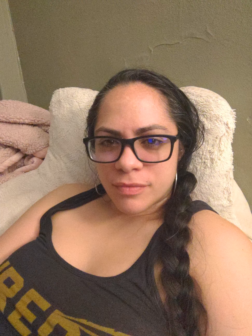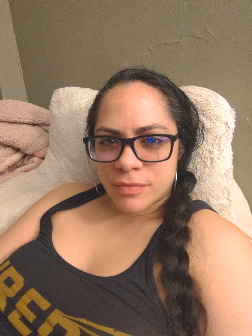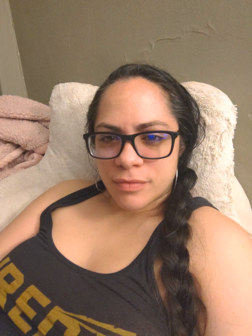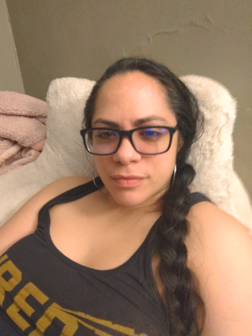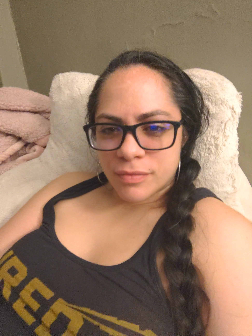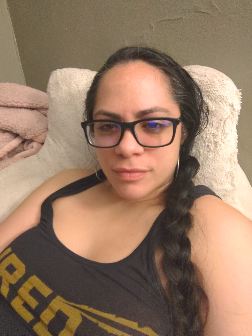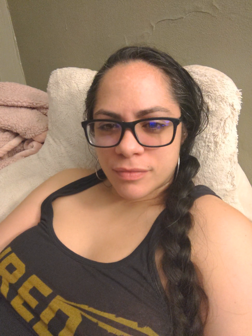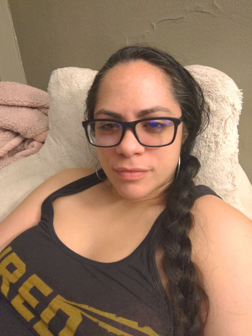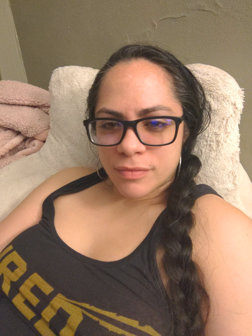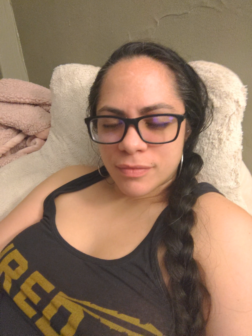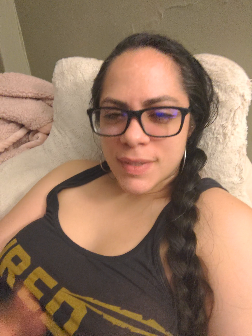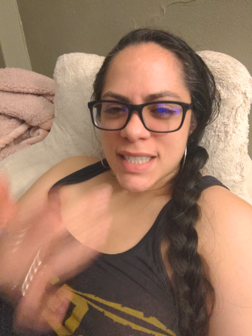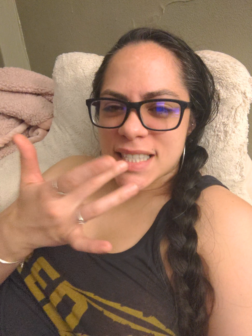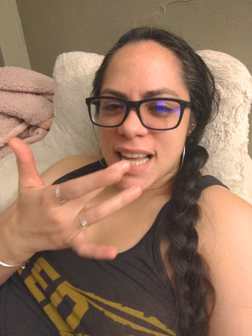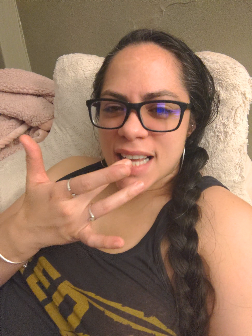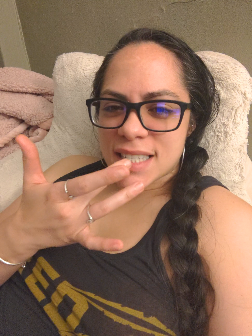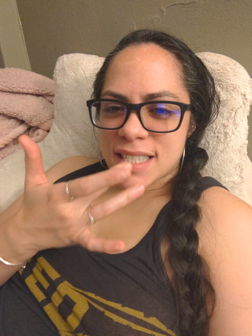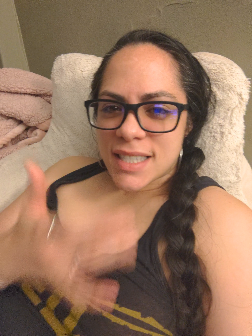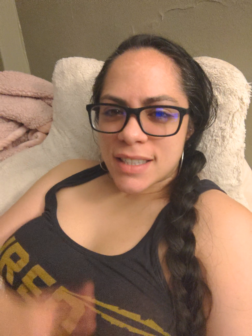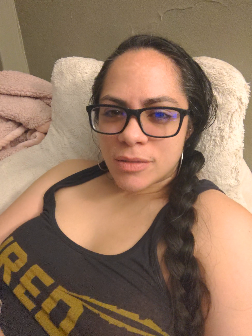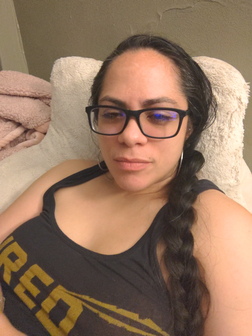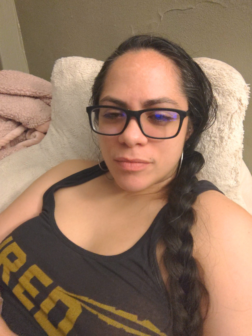taste